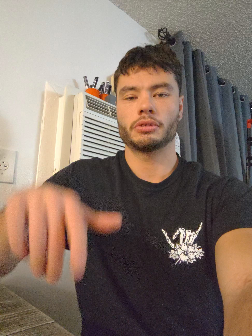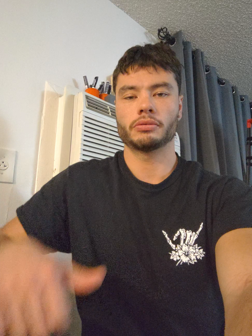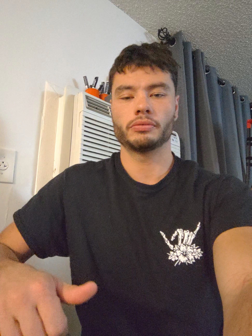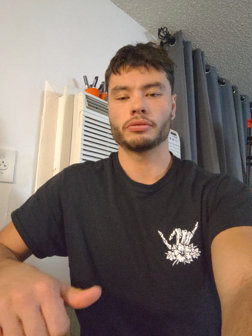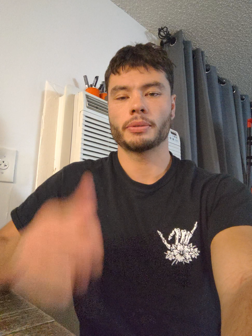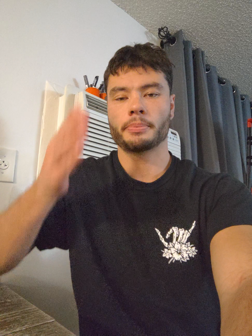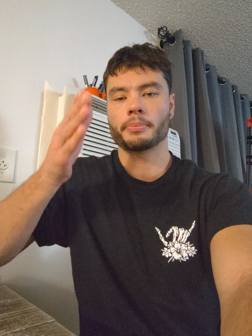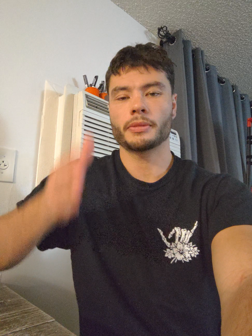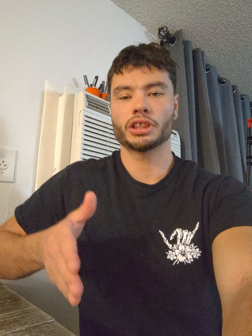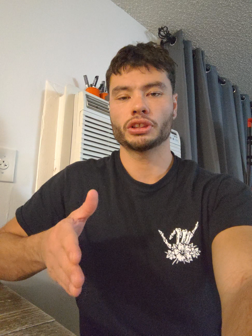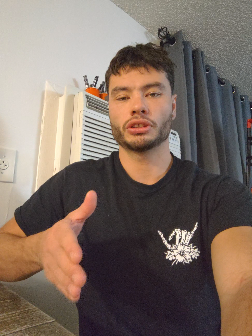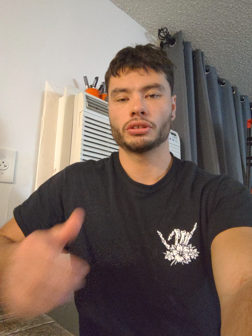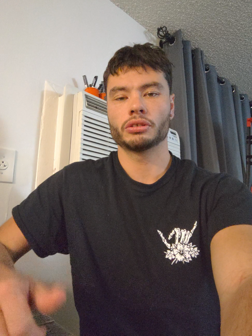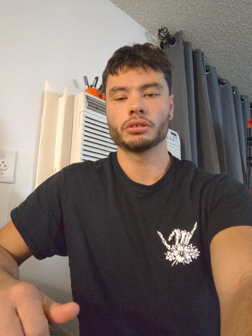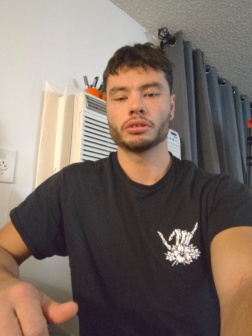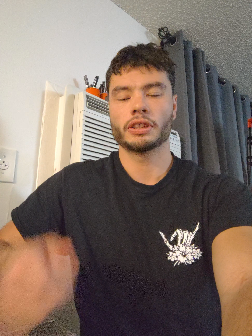person